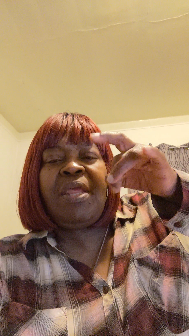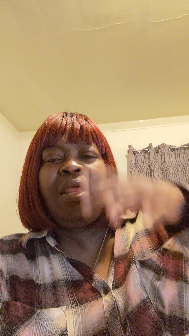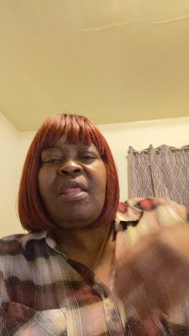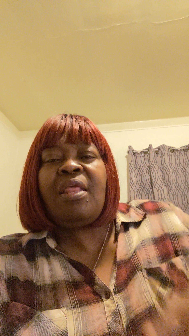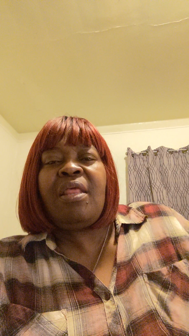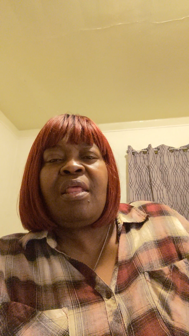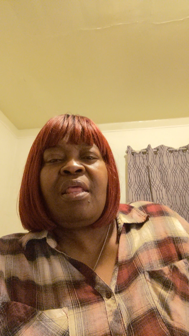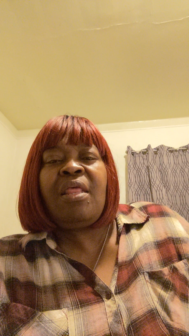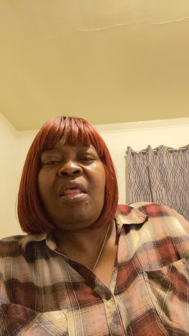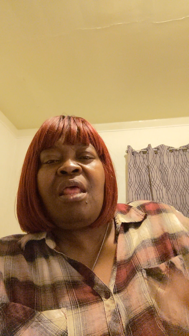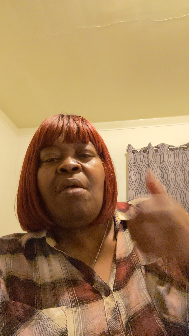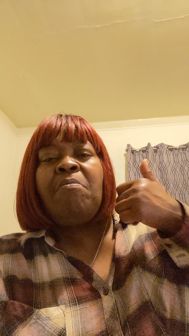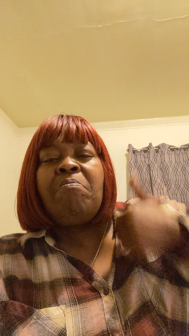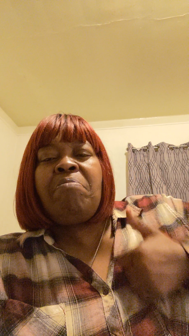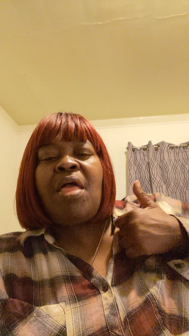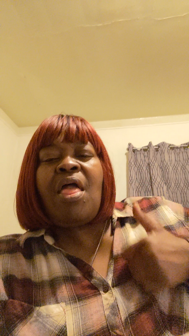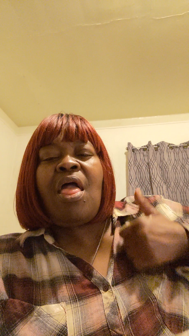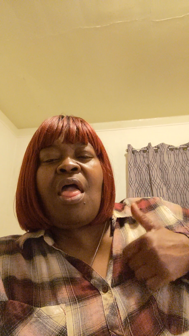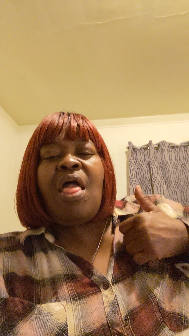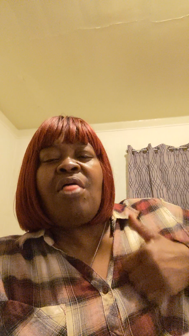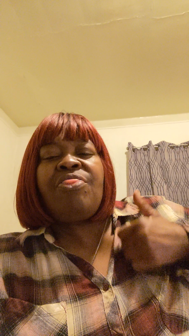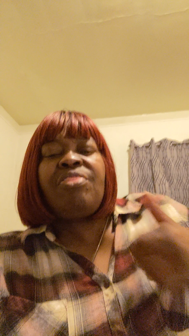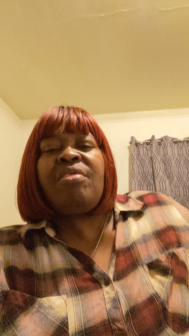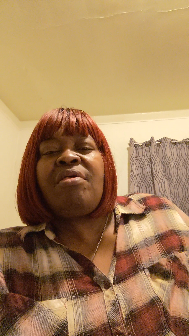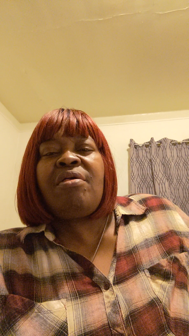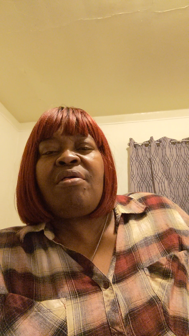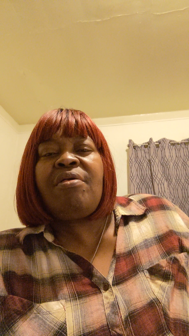bathtub